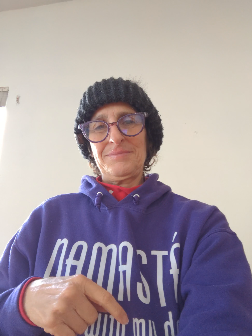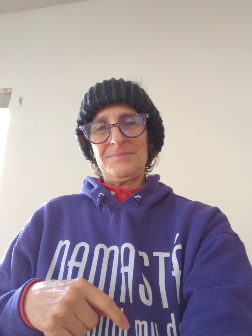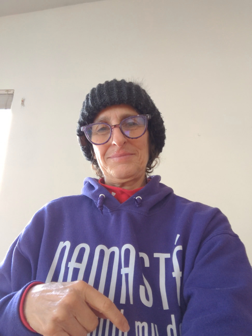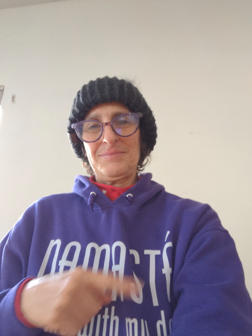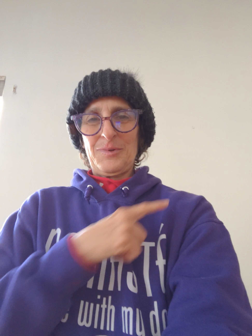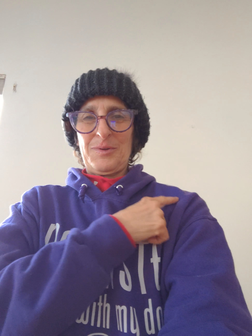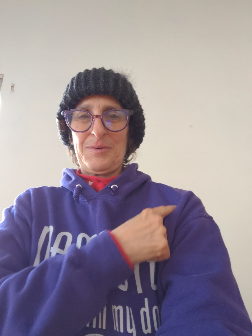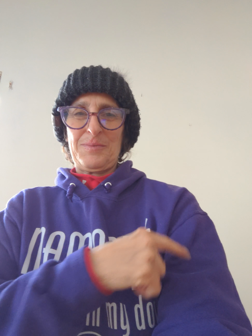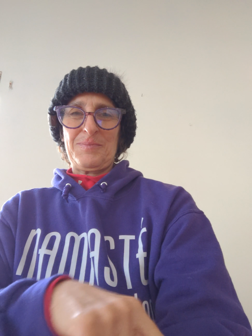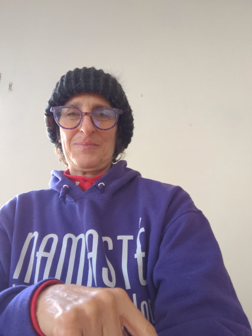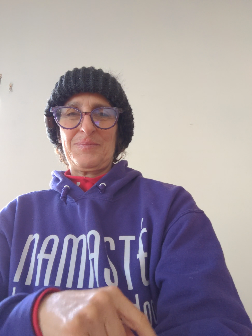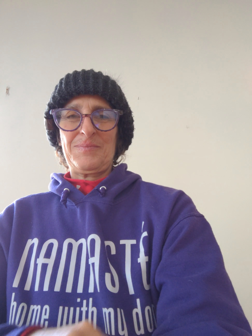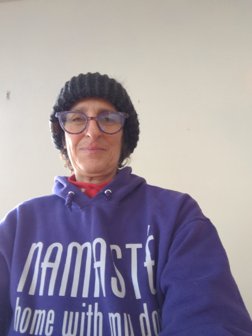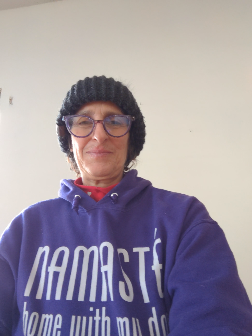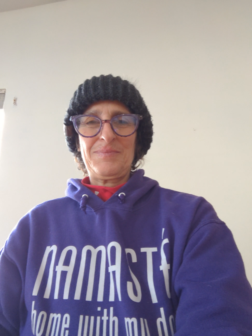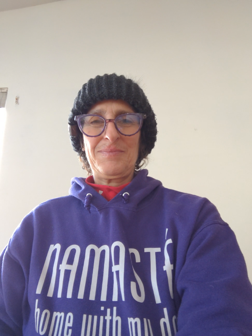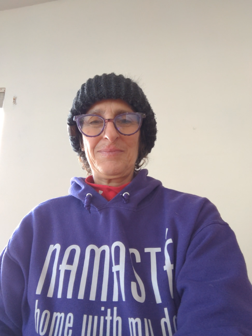arm